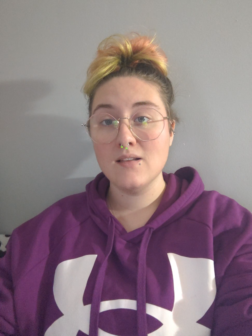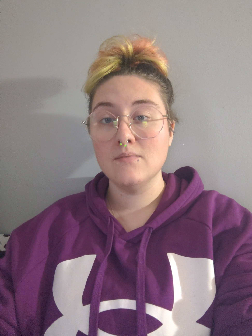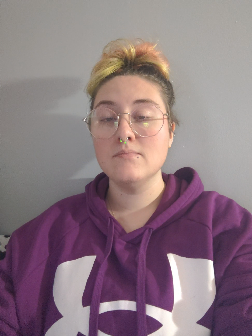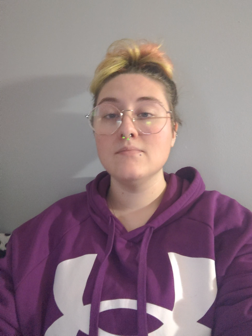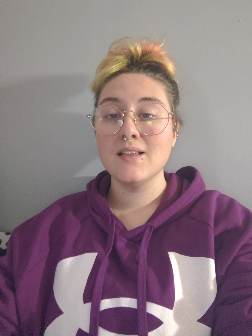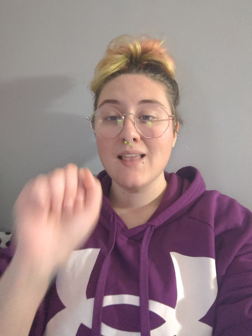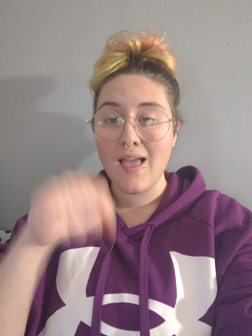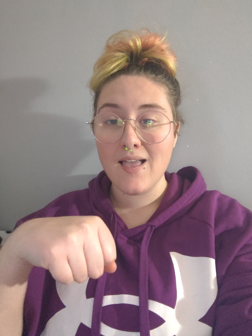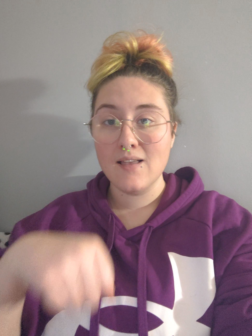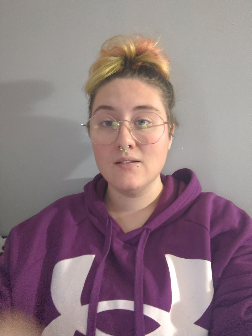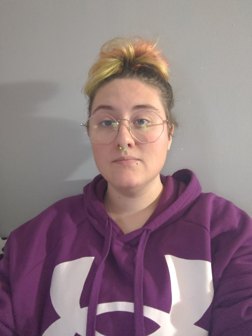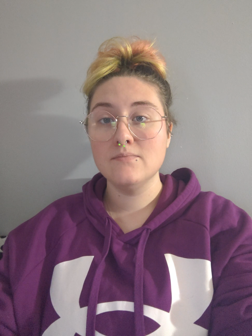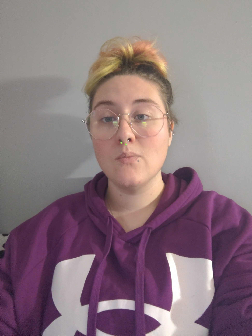can